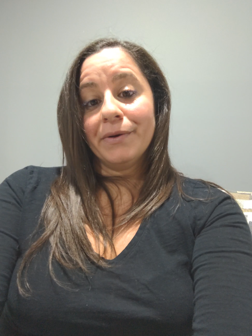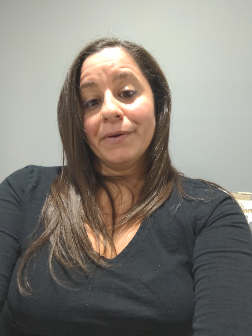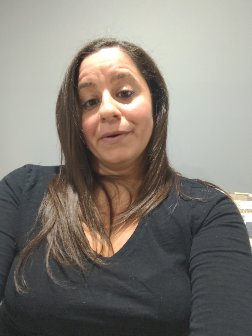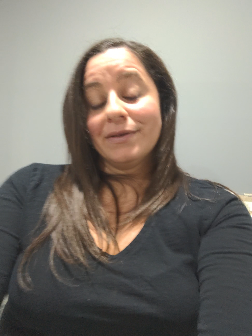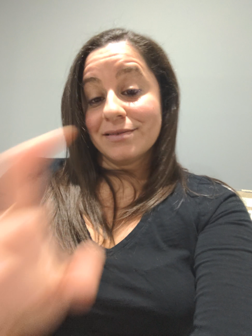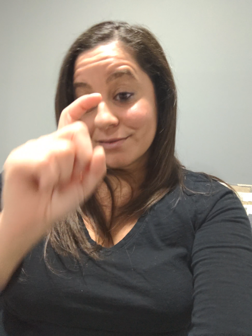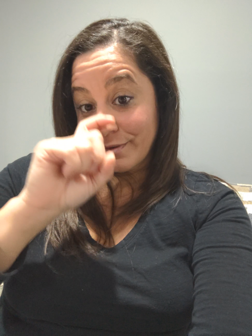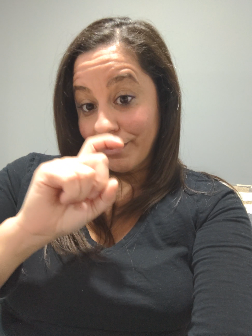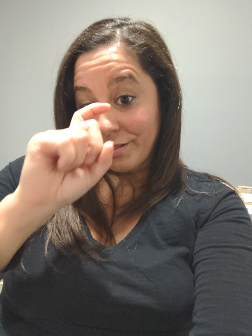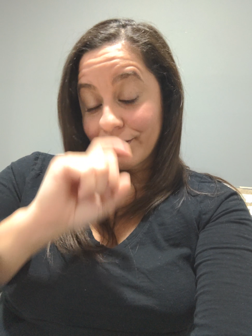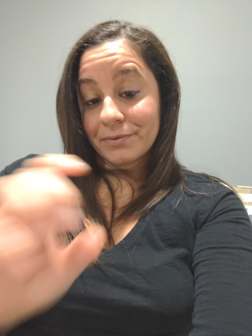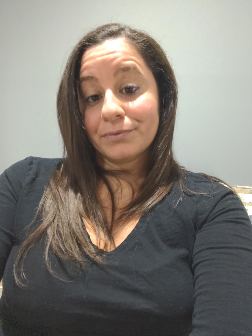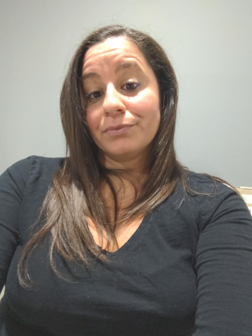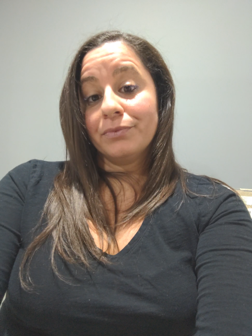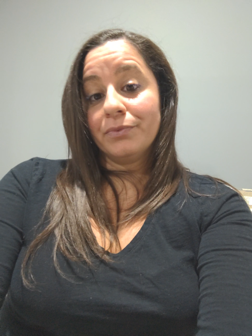doll